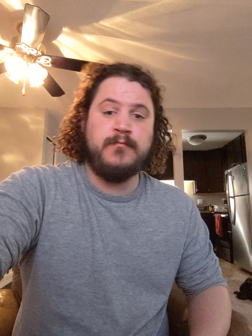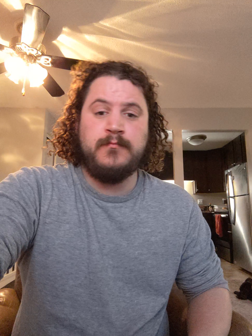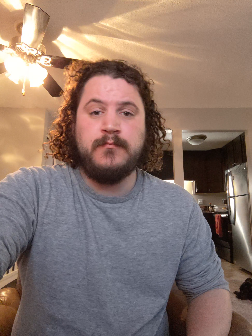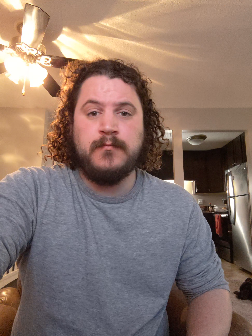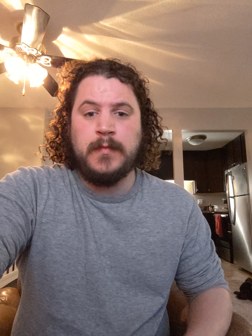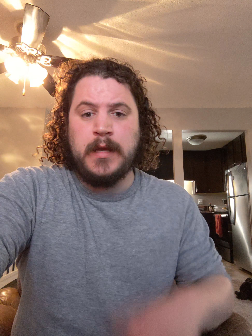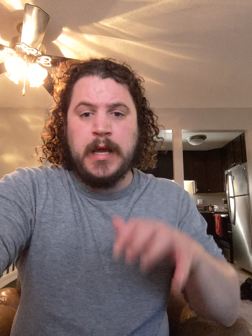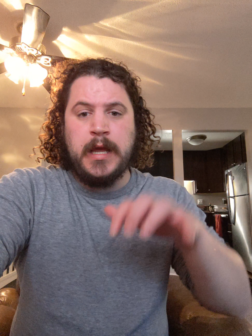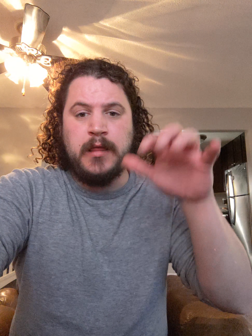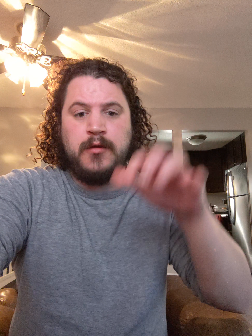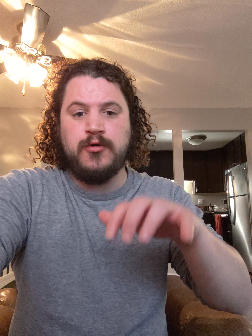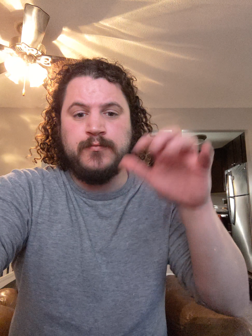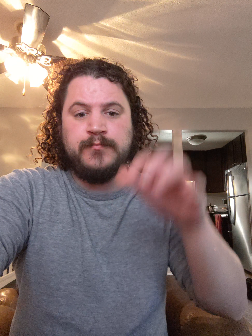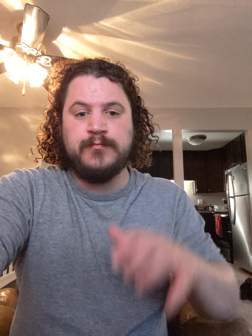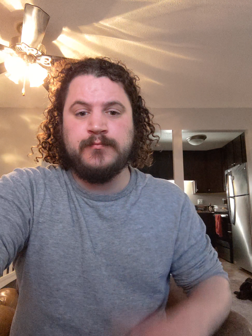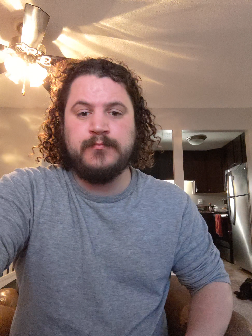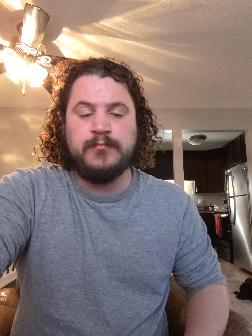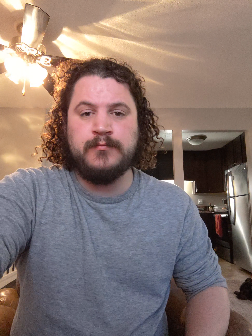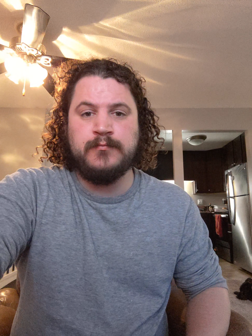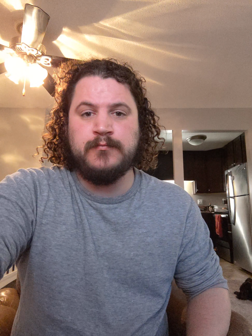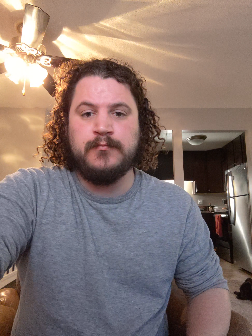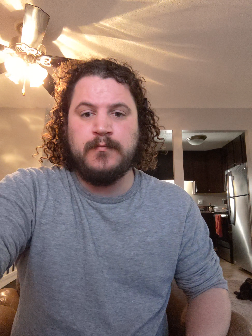alligator